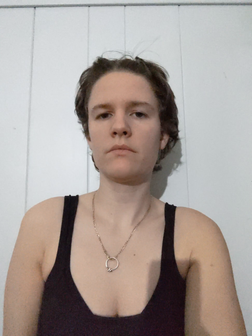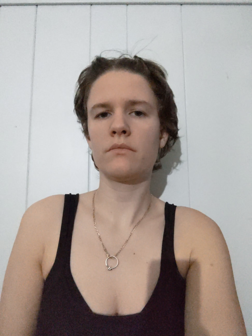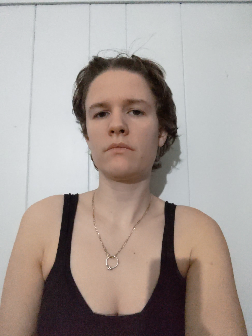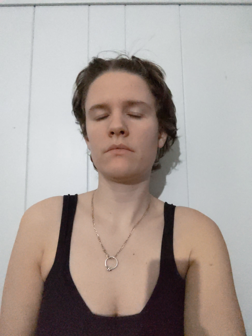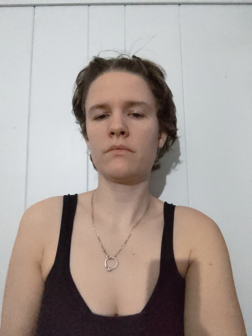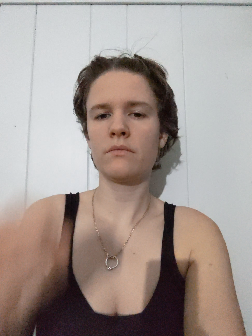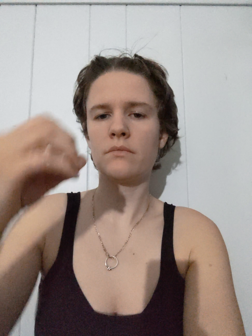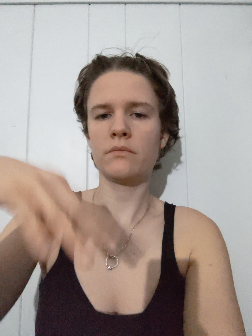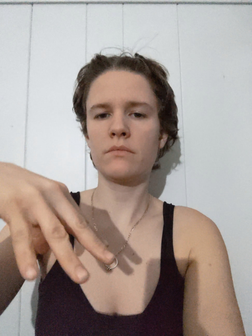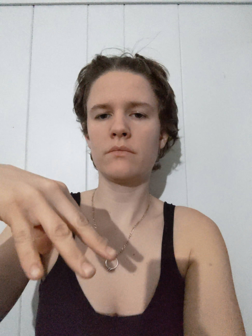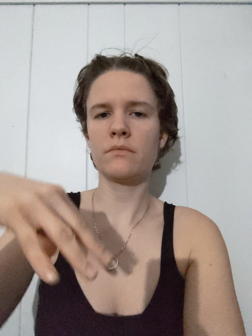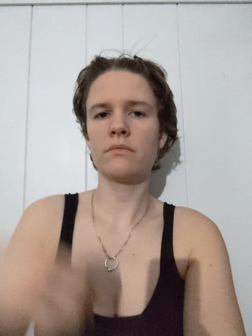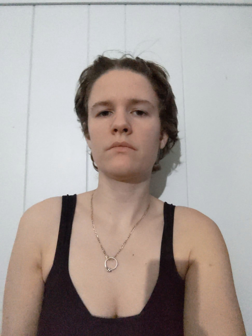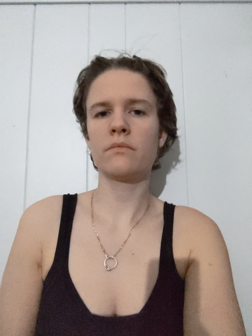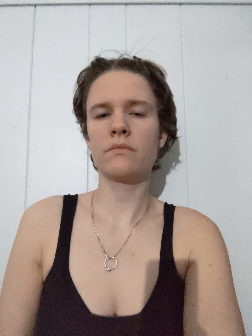drop